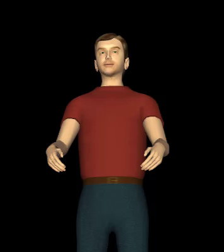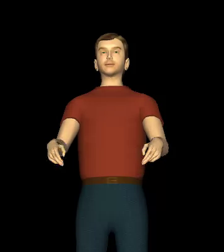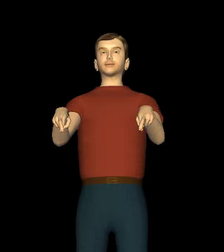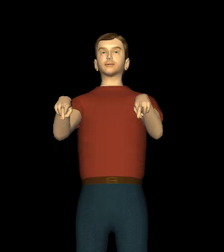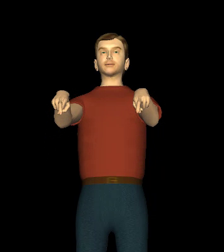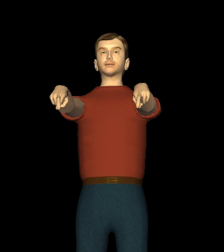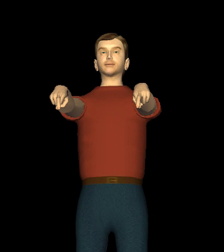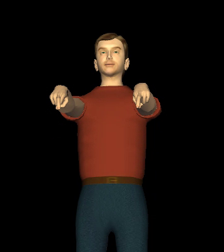طريق